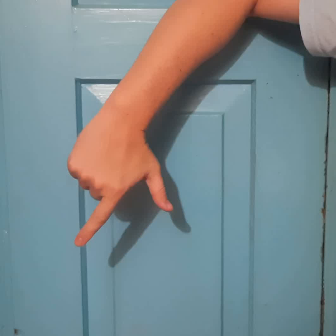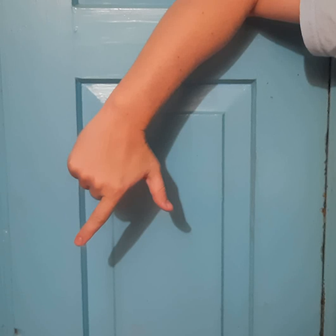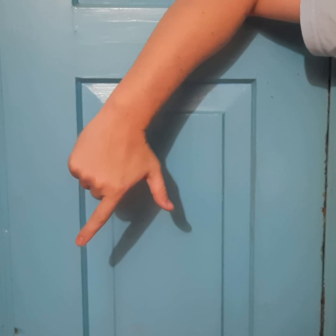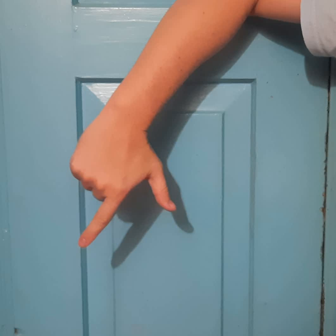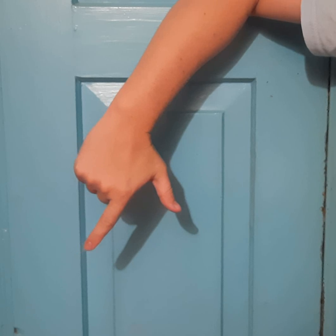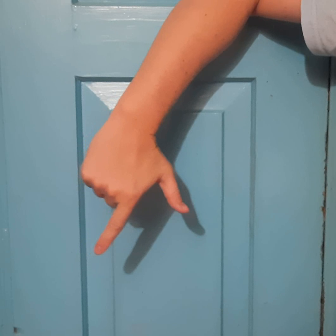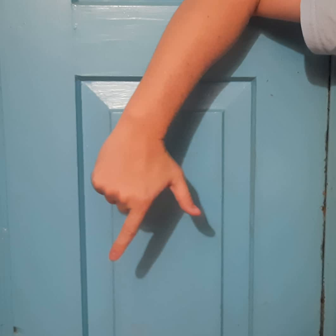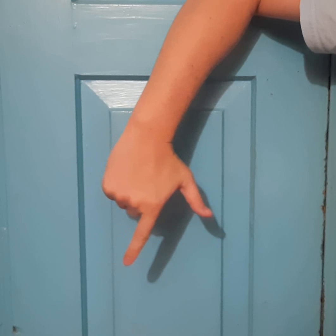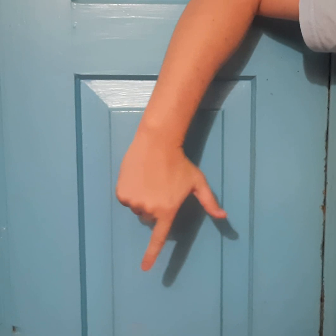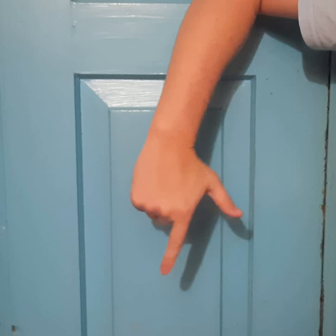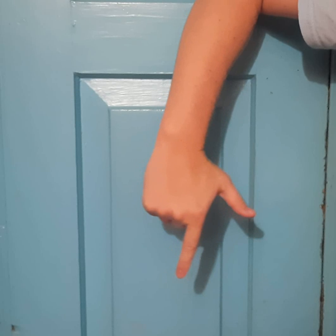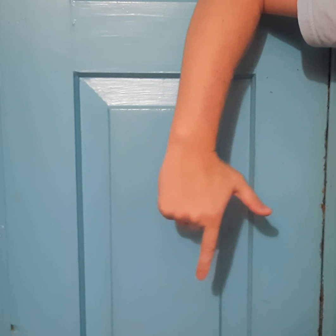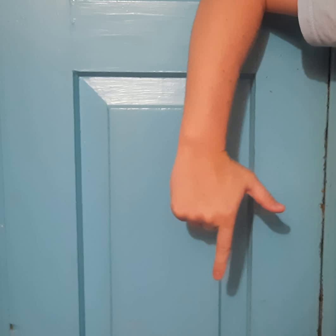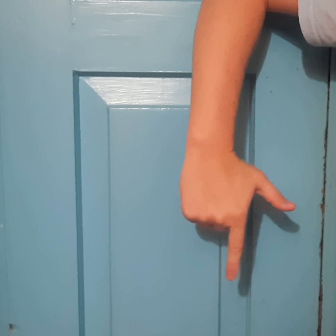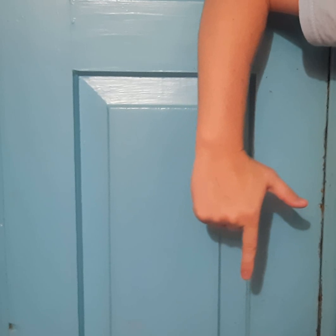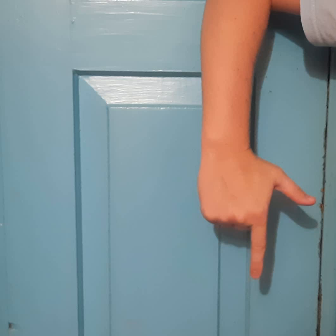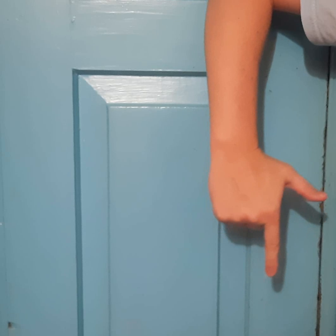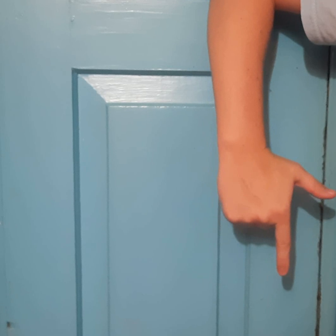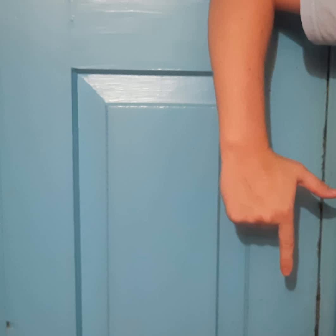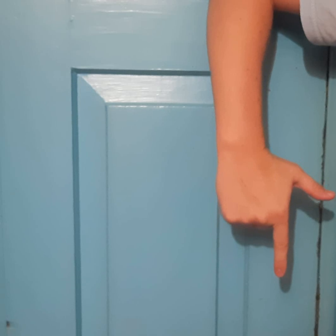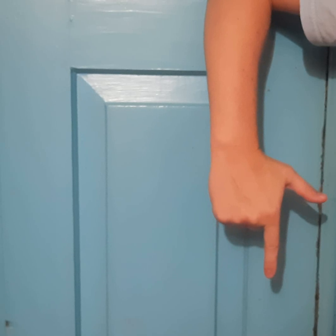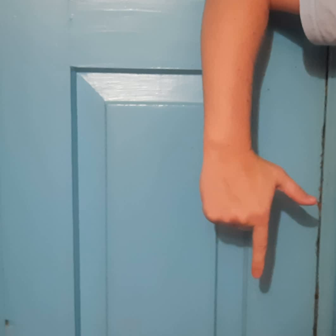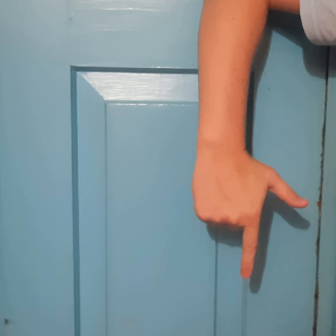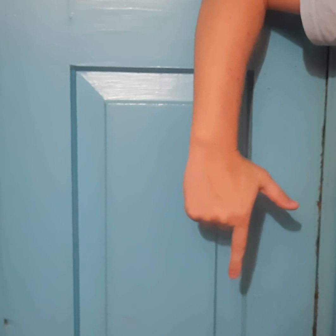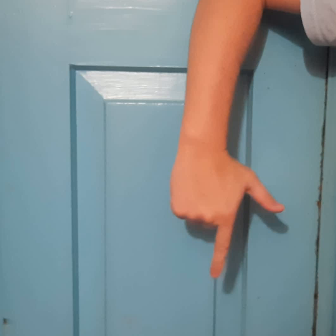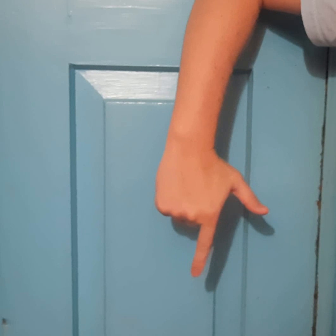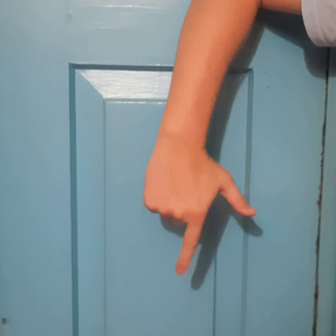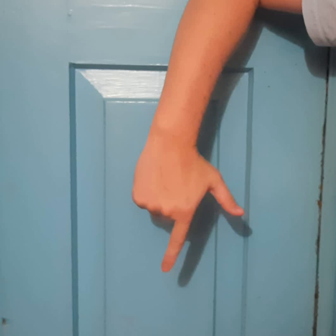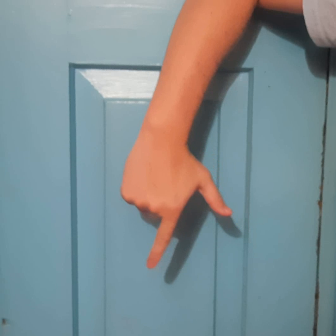Ґ